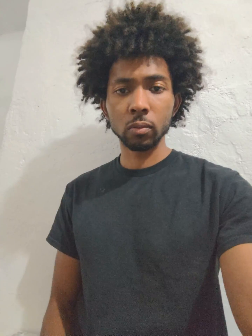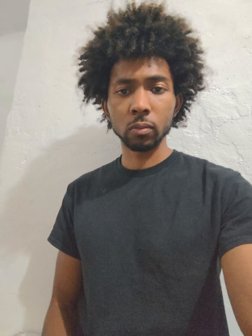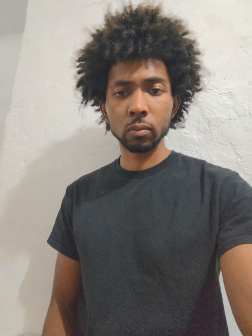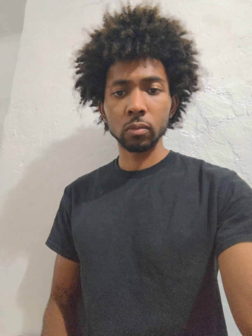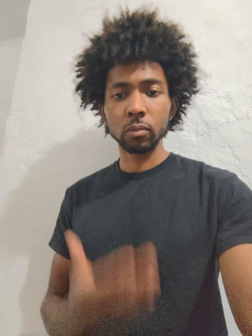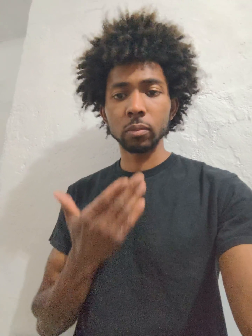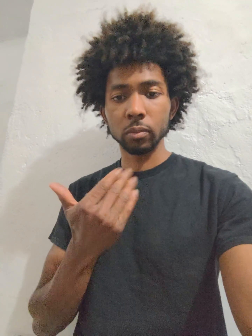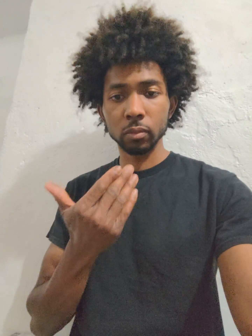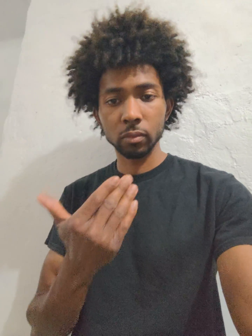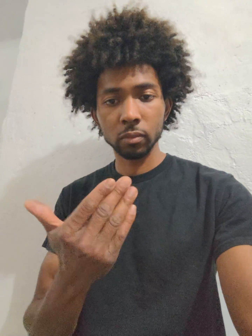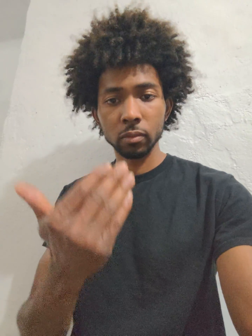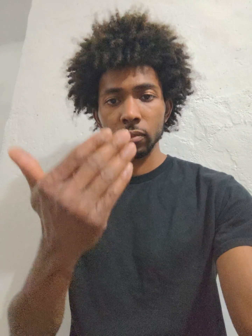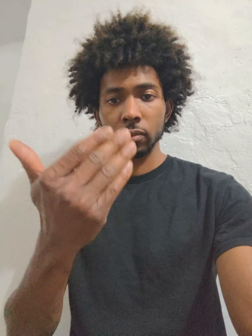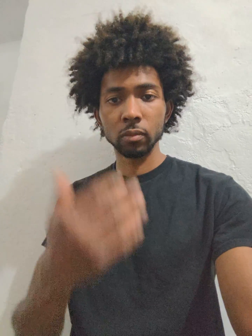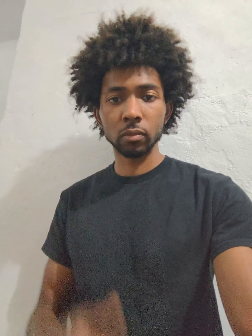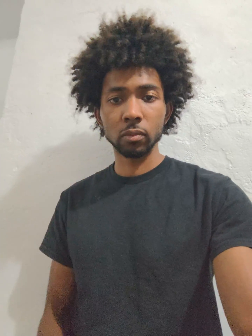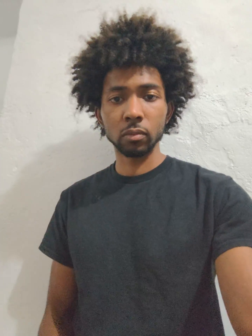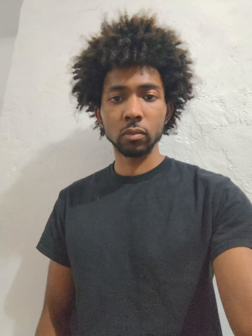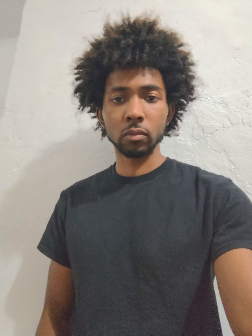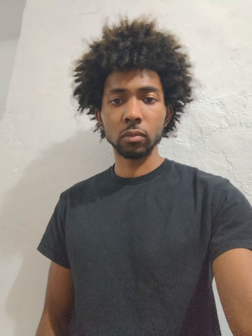butterfly